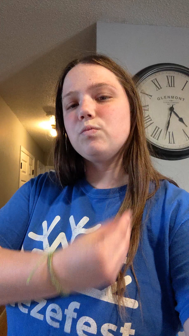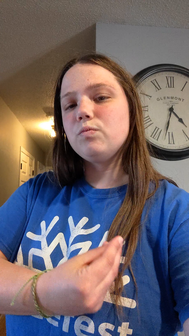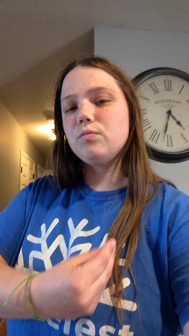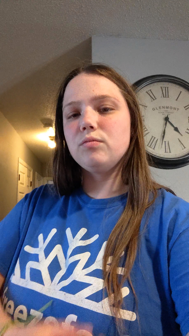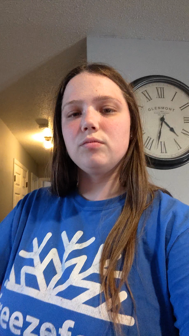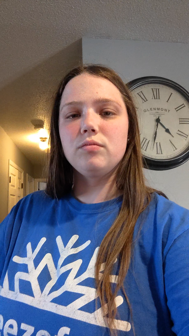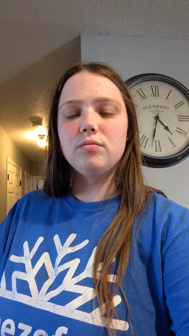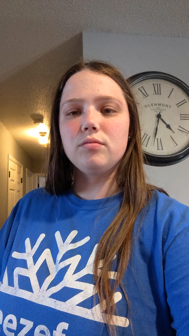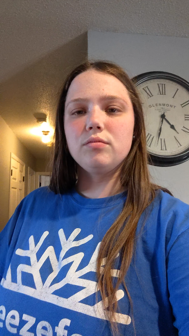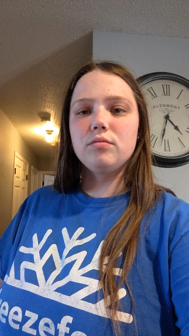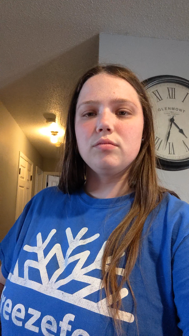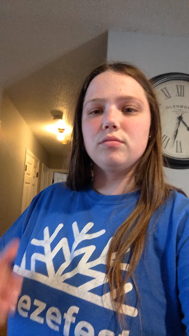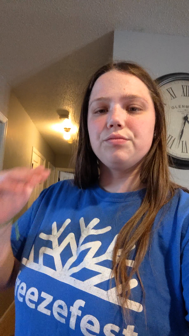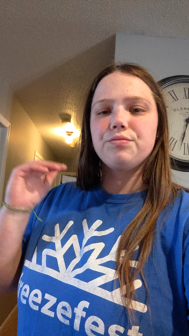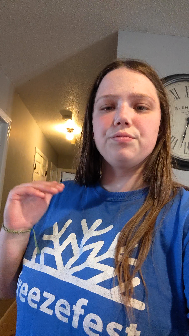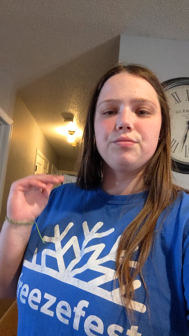little